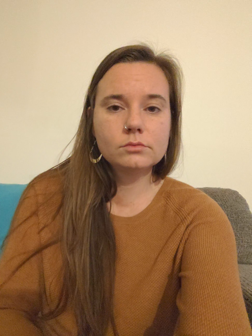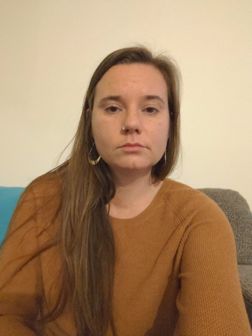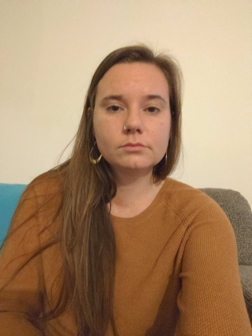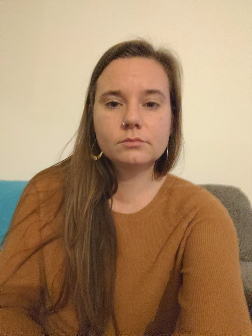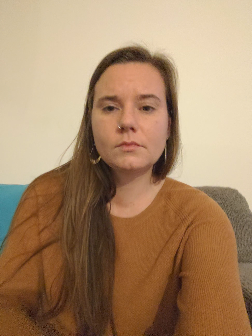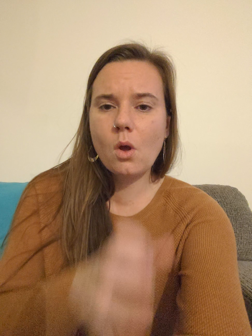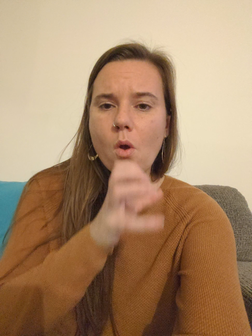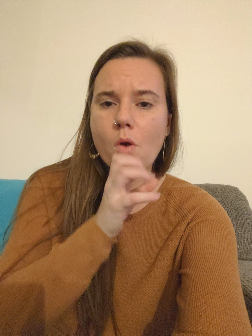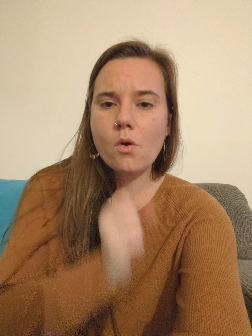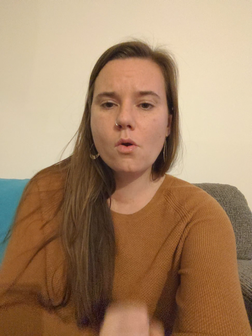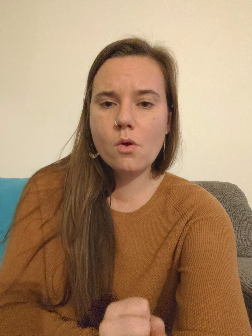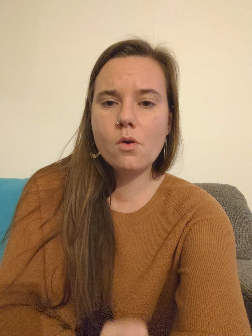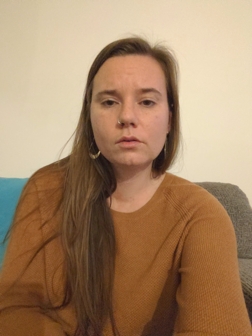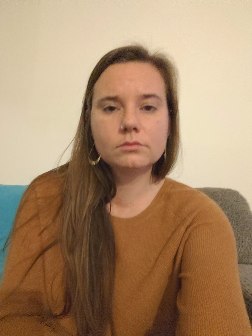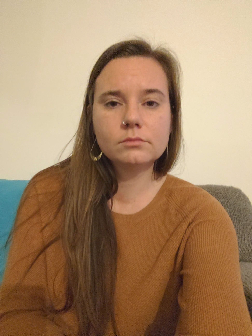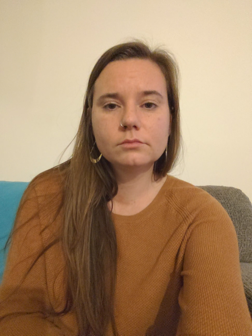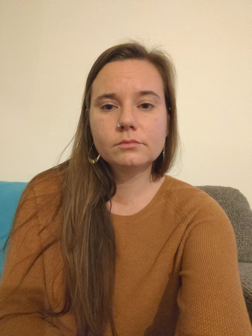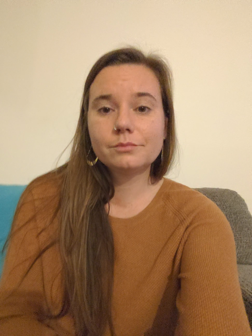old